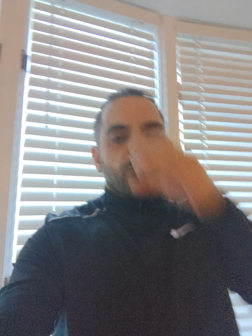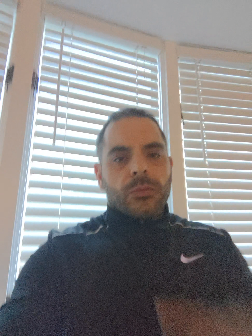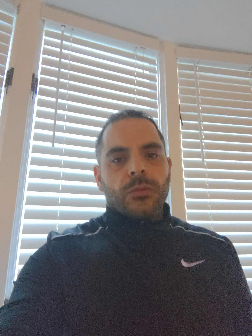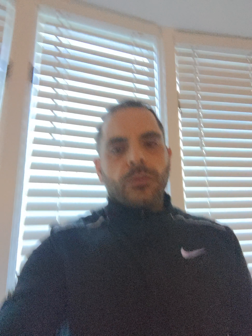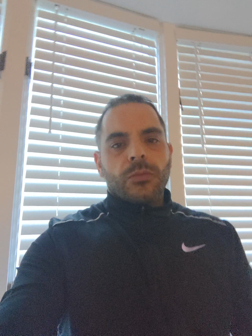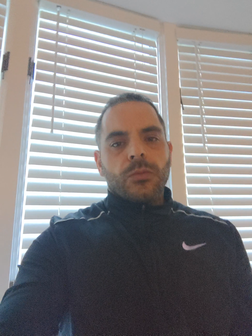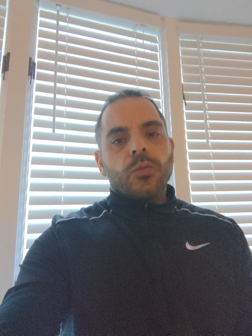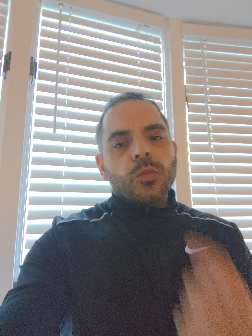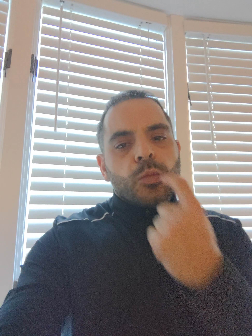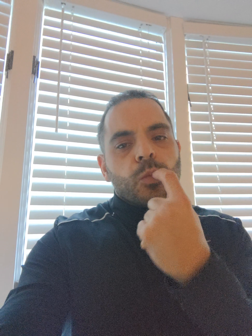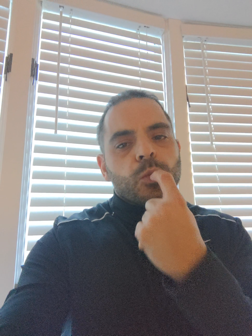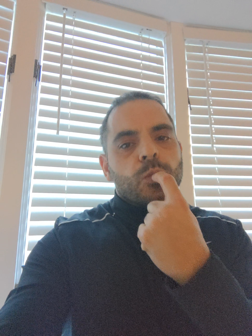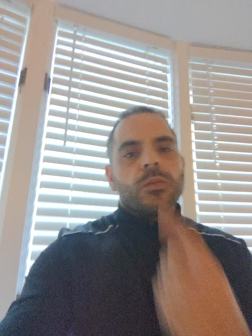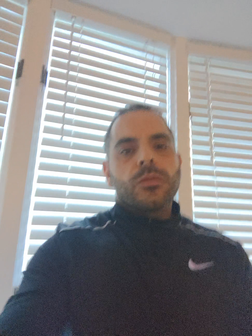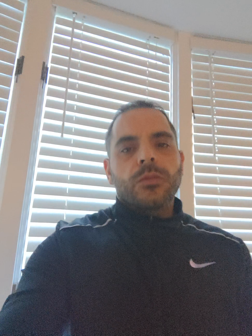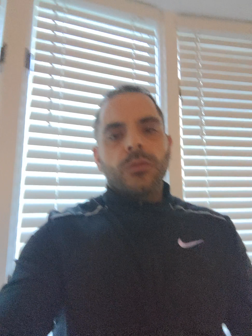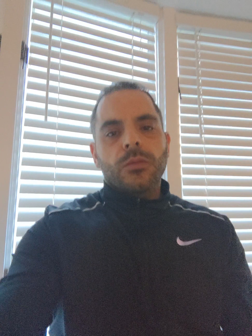tooth